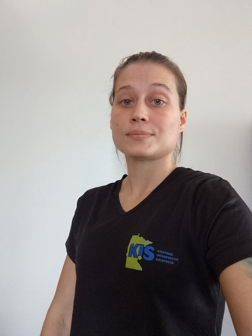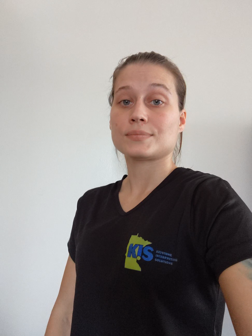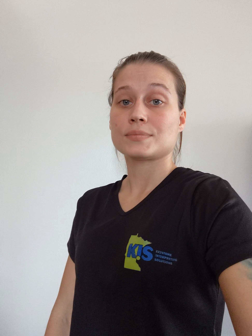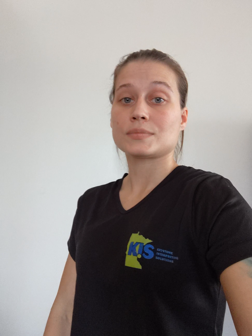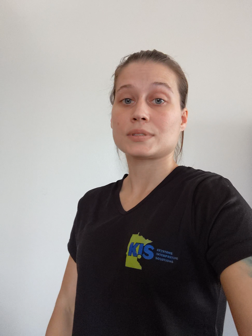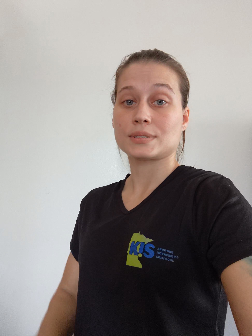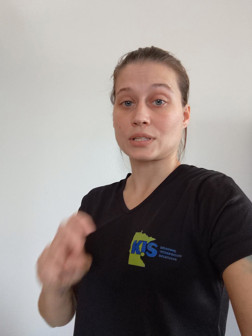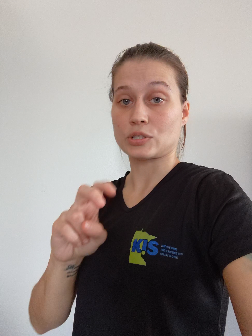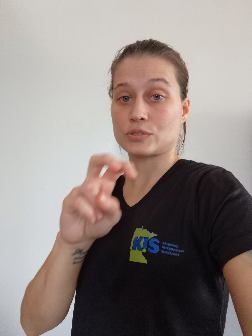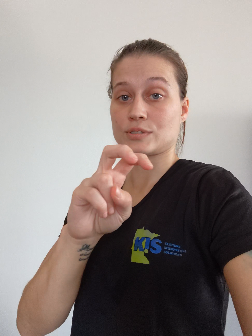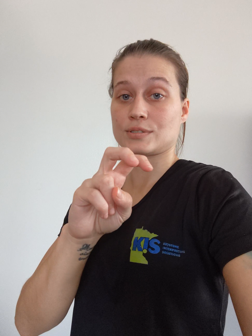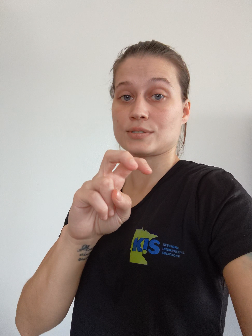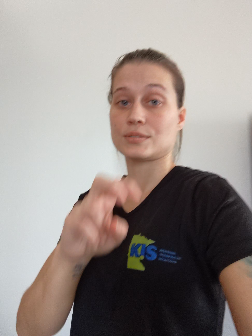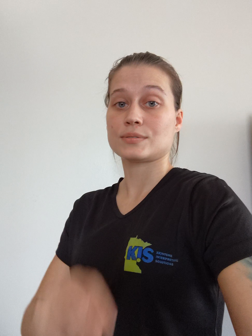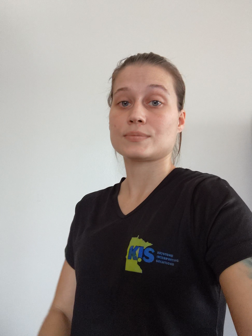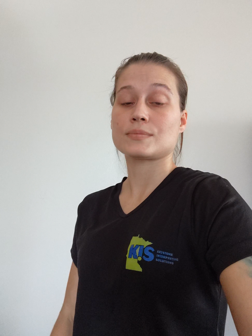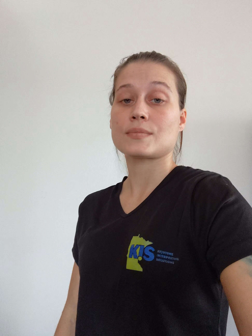stairs